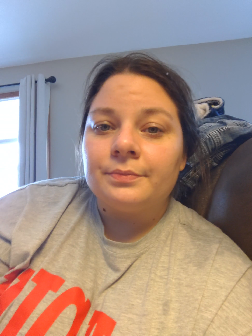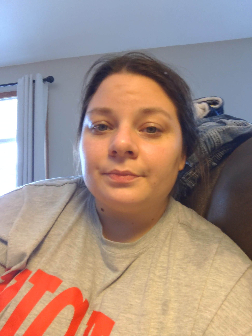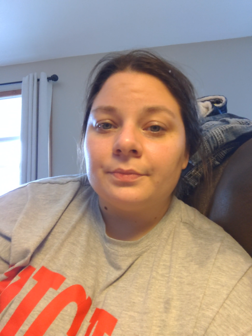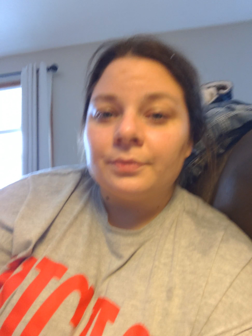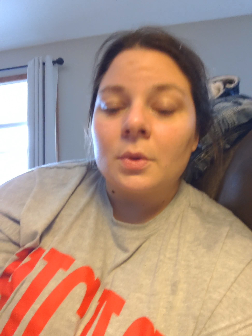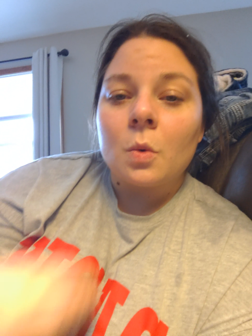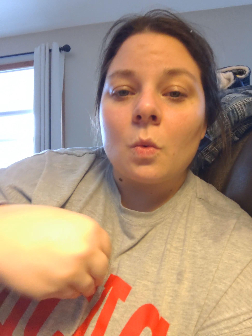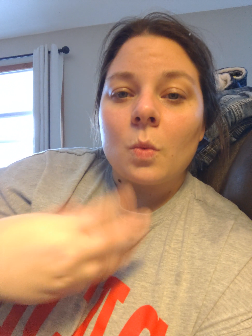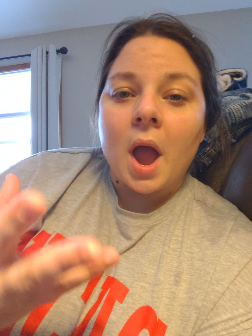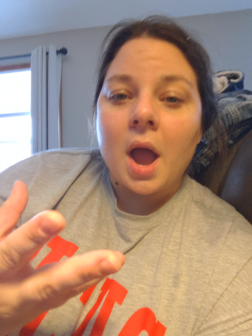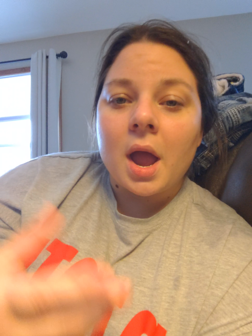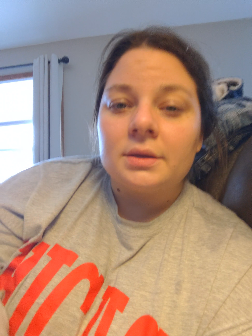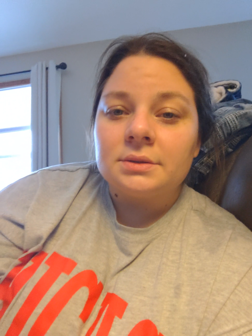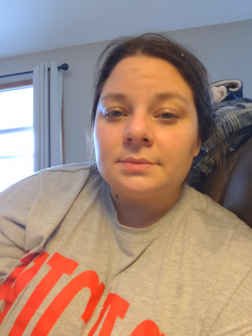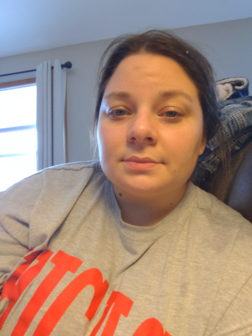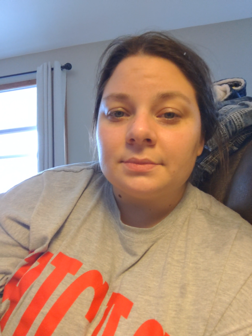white